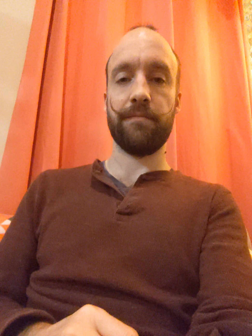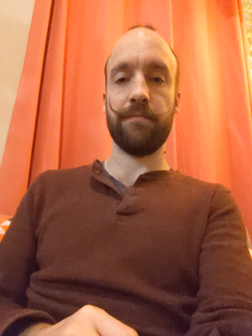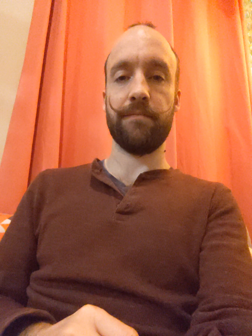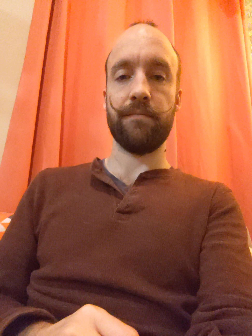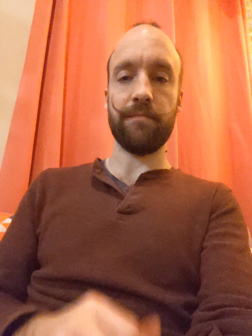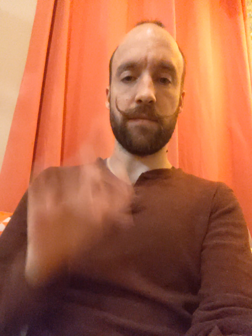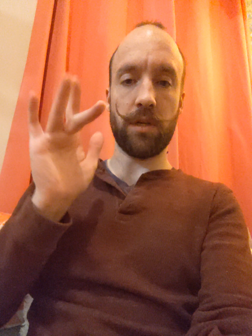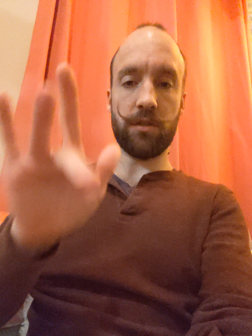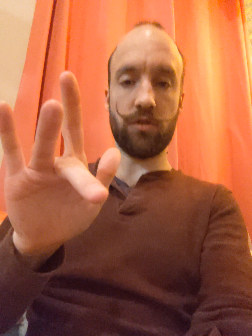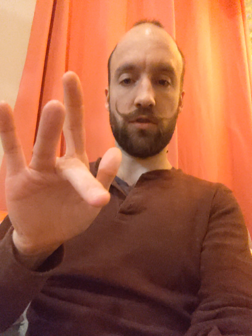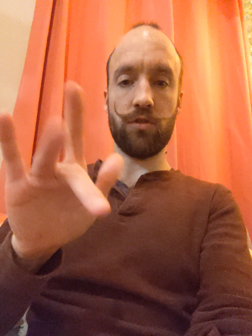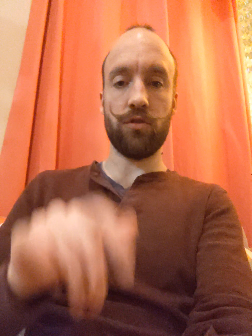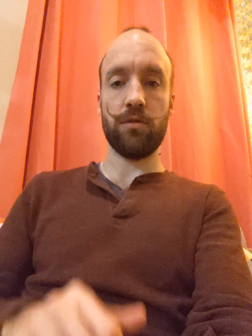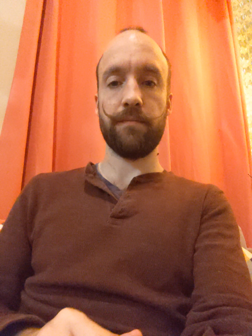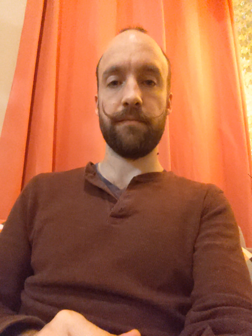touch